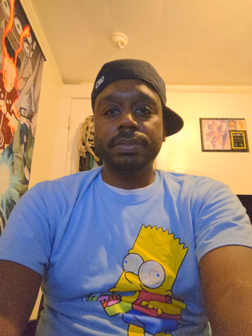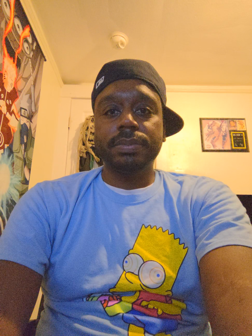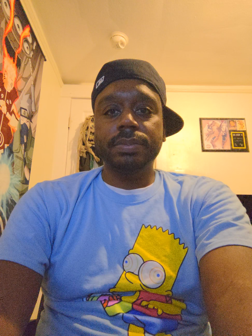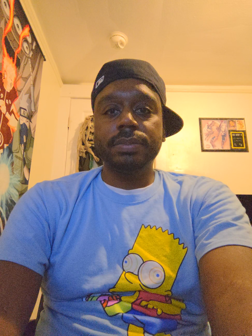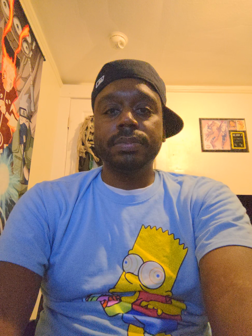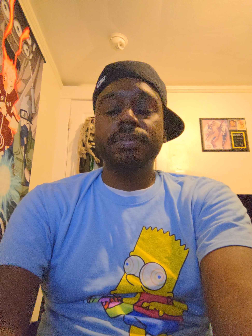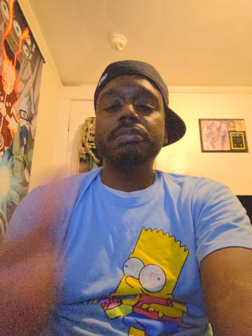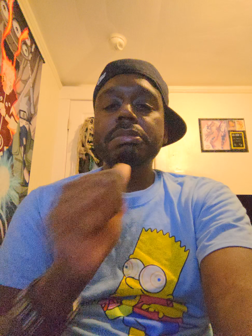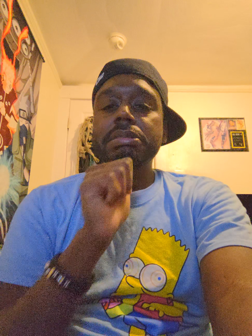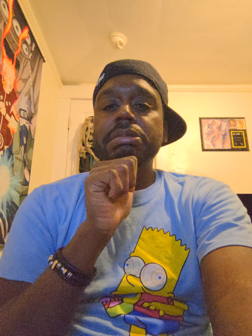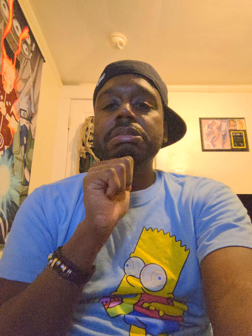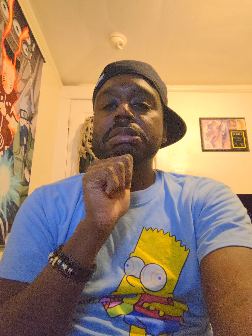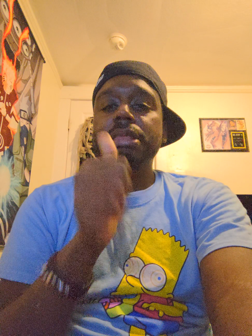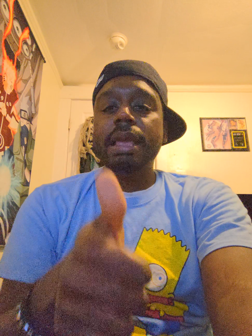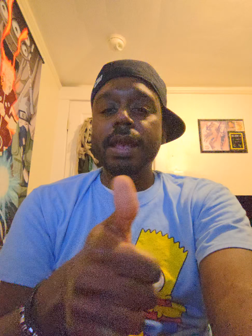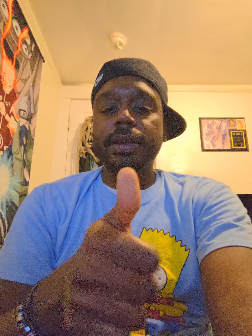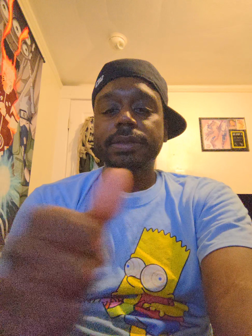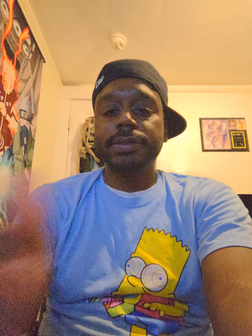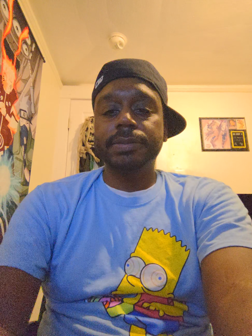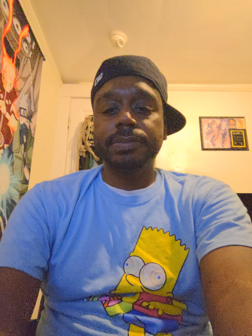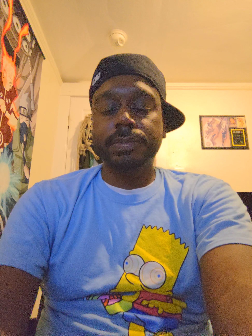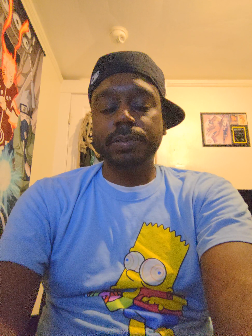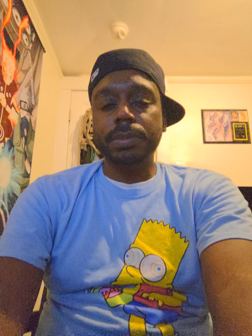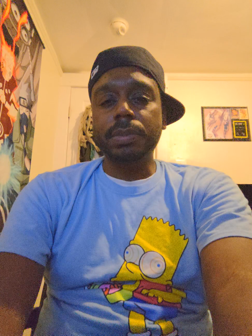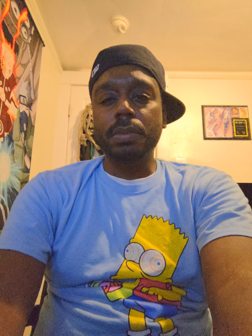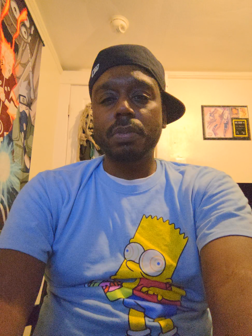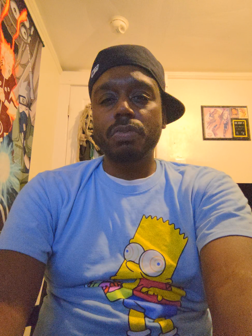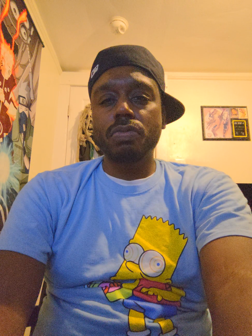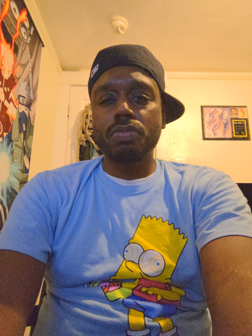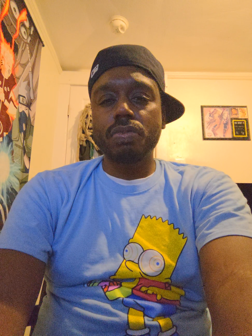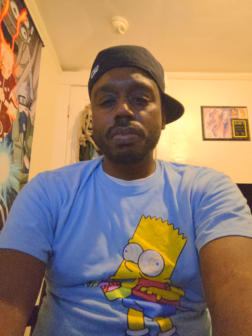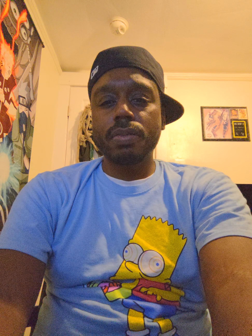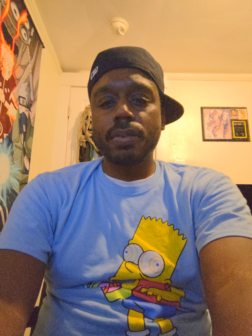not